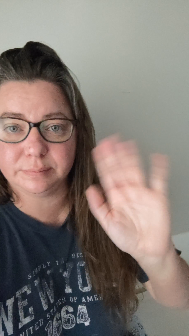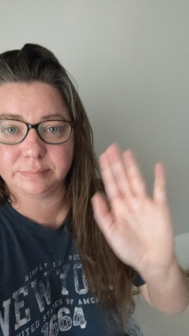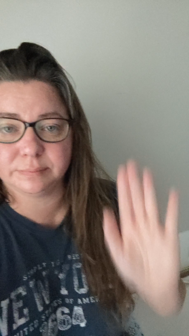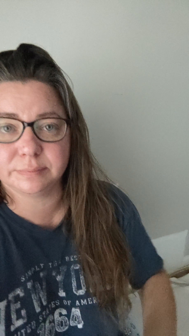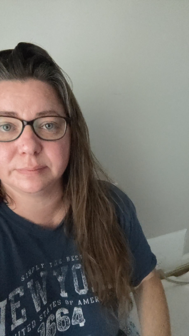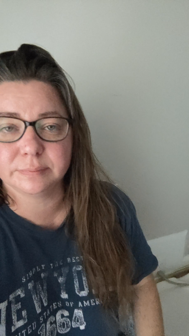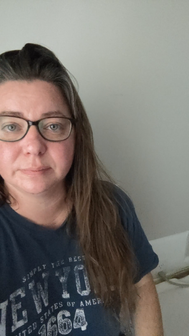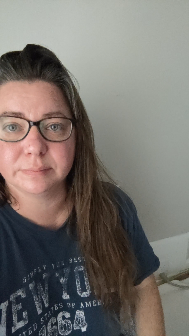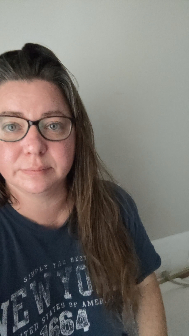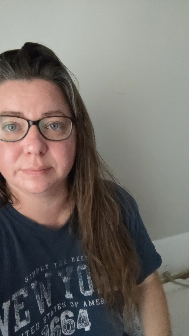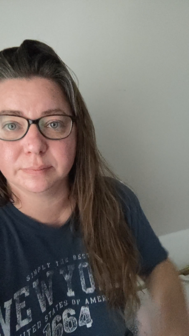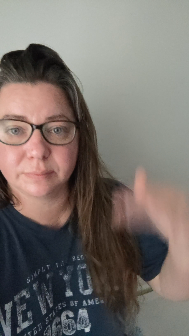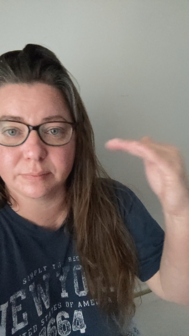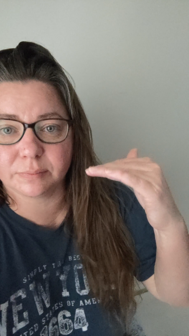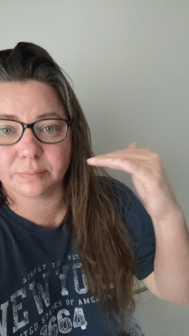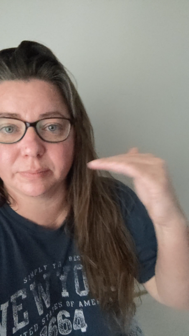short